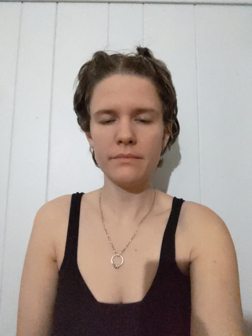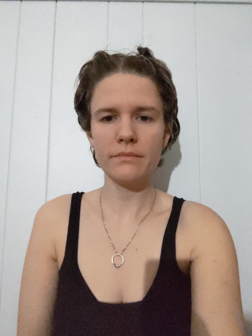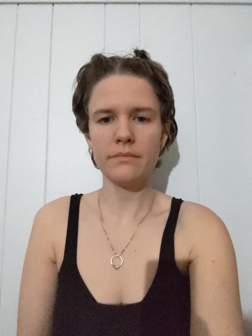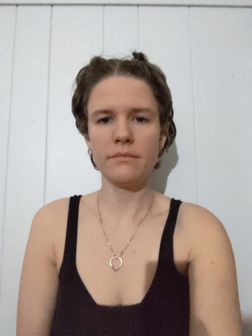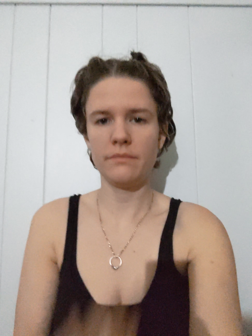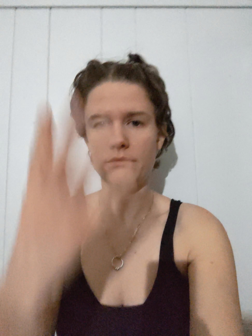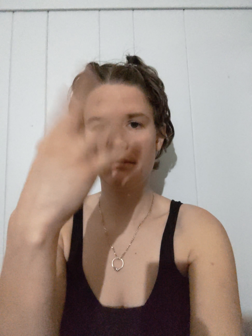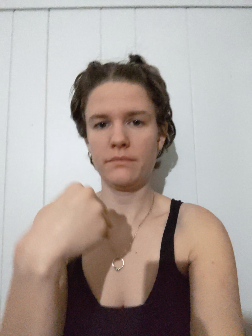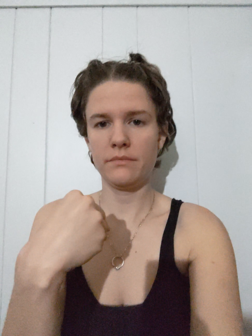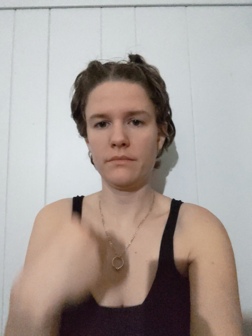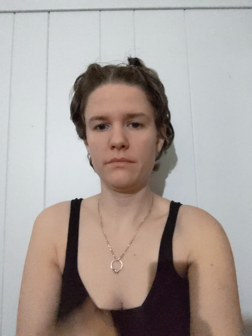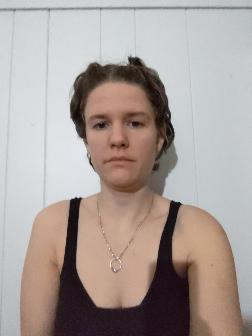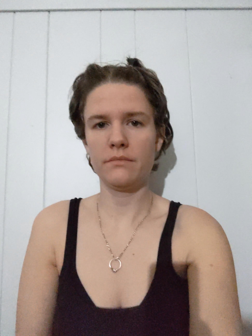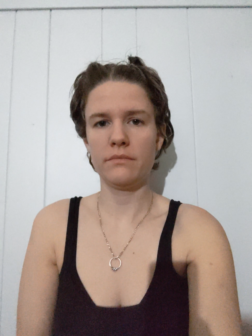nap